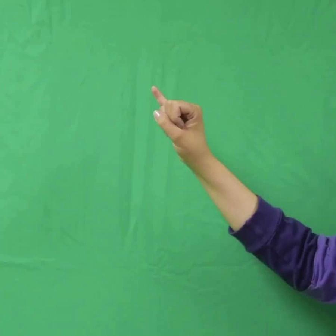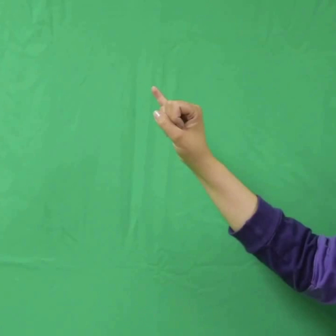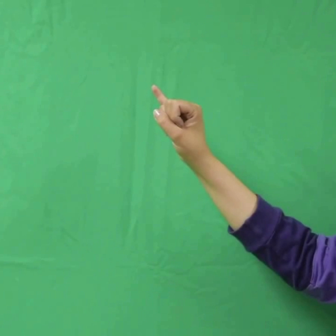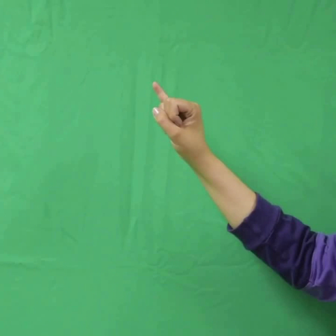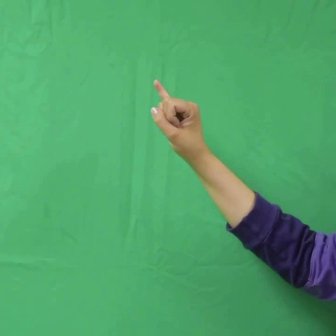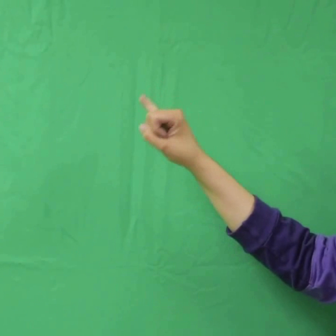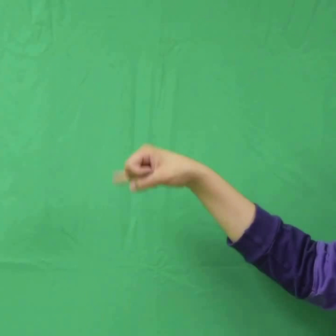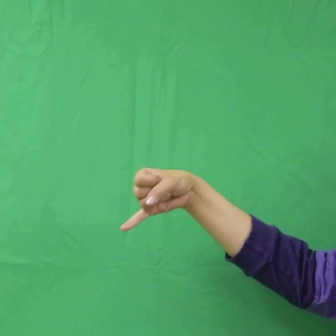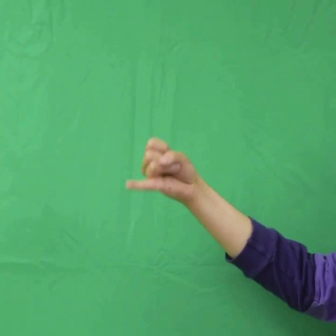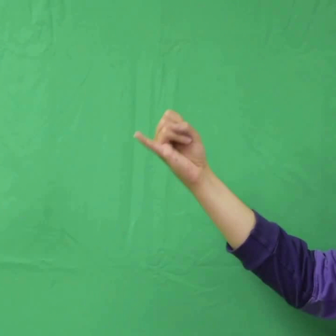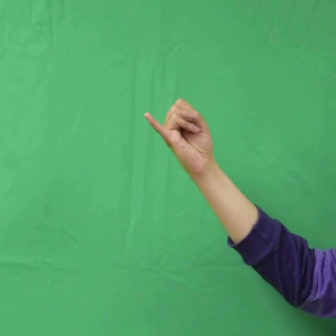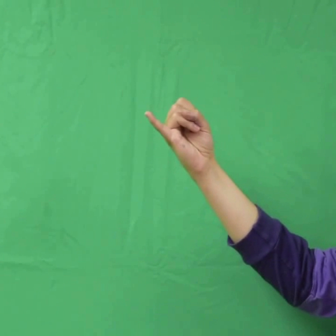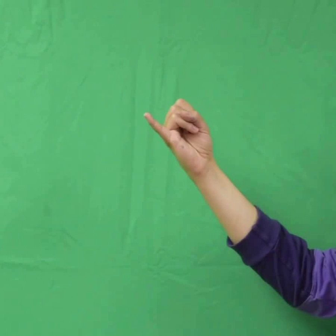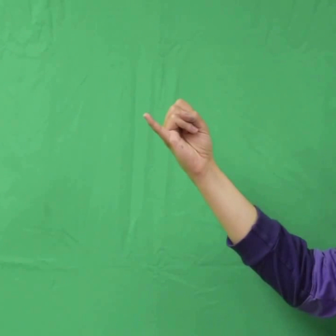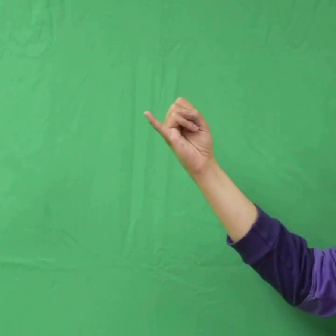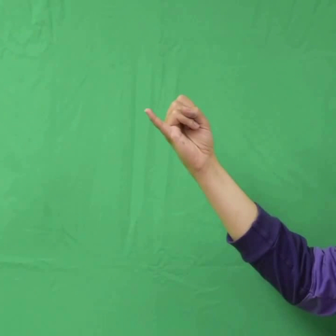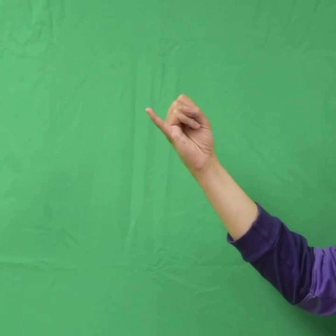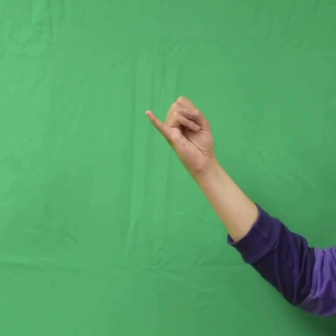J